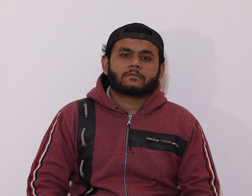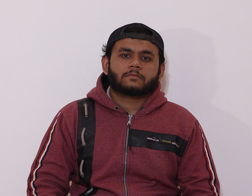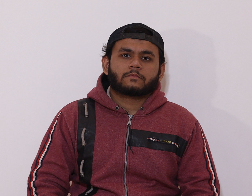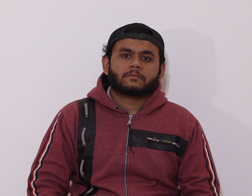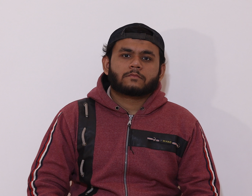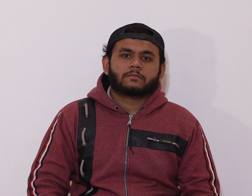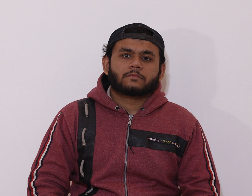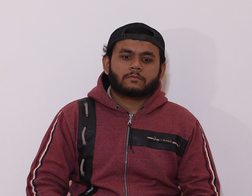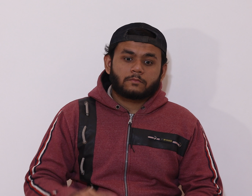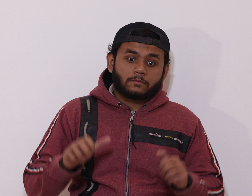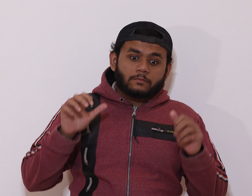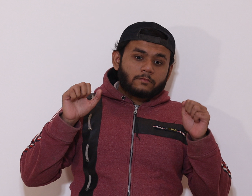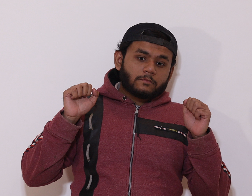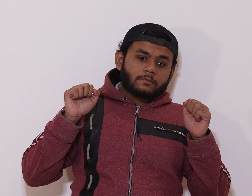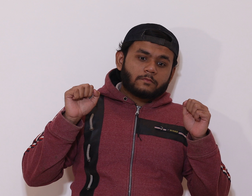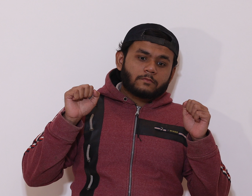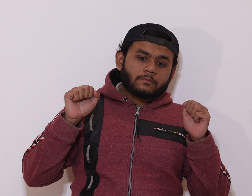scared